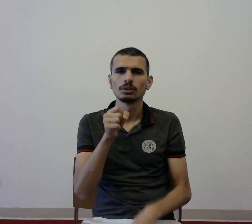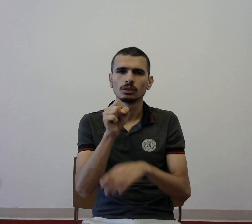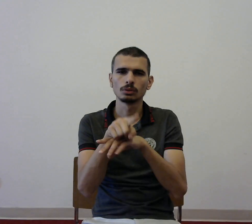sifariş